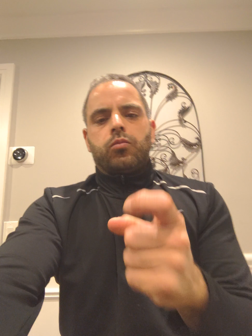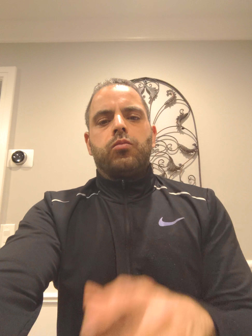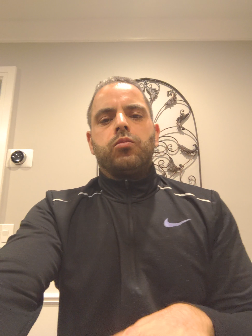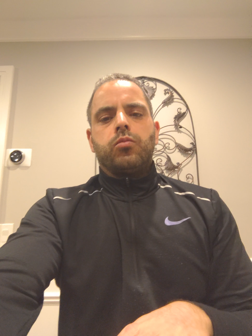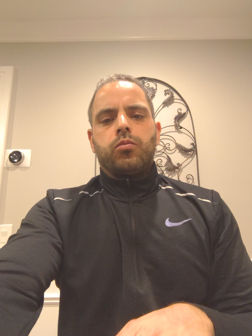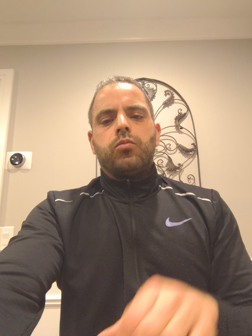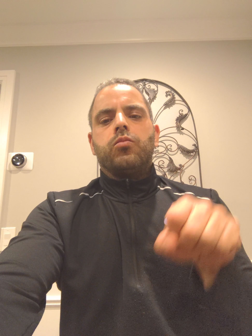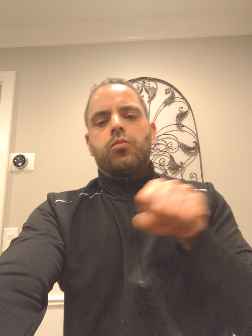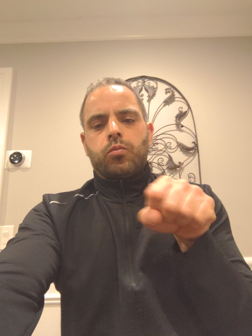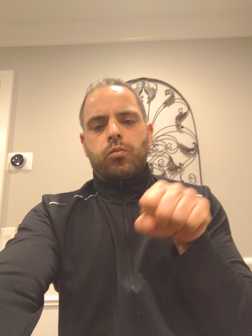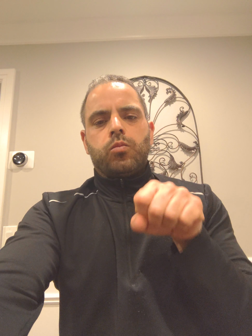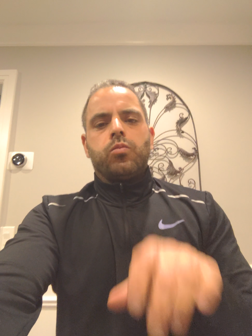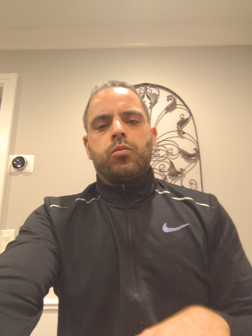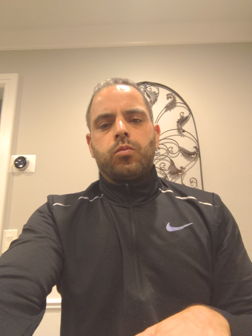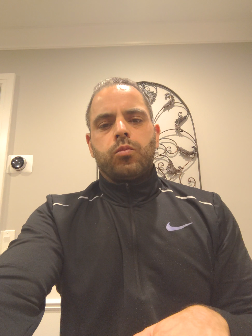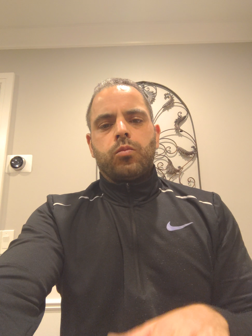shoe